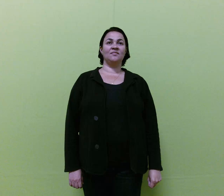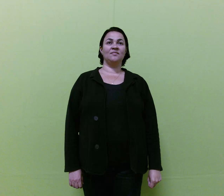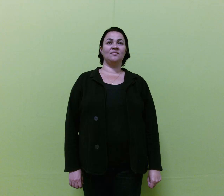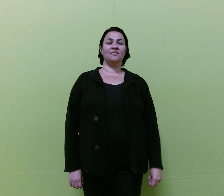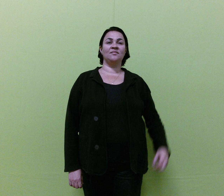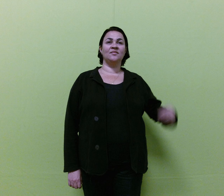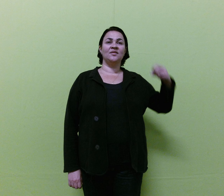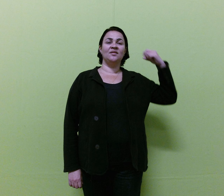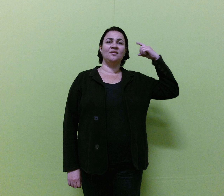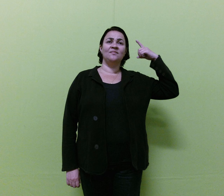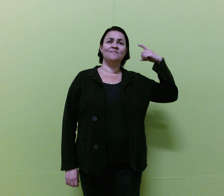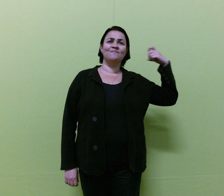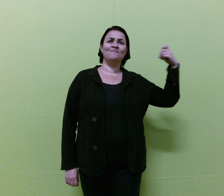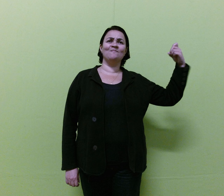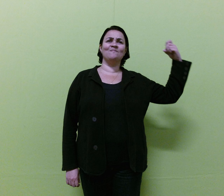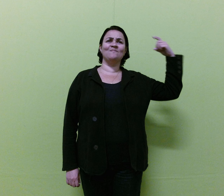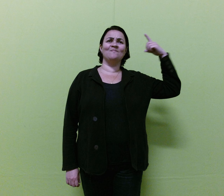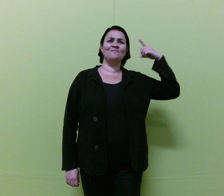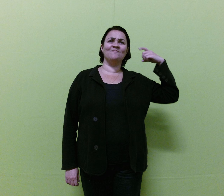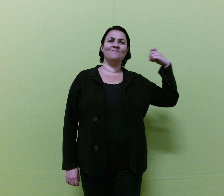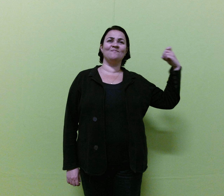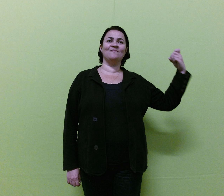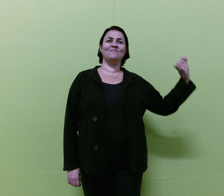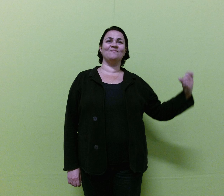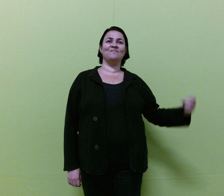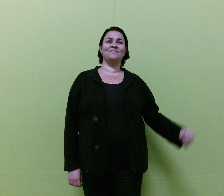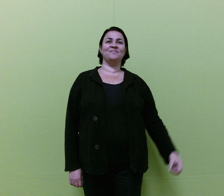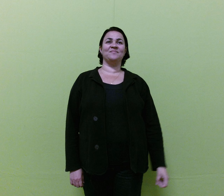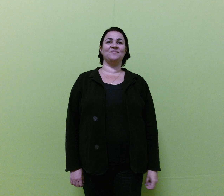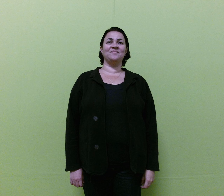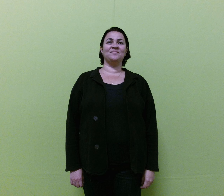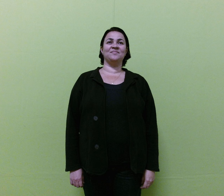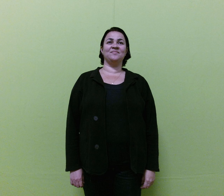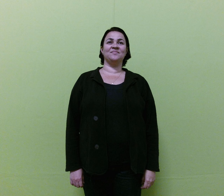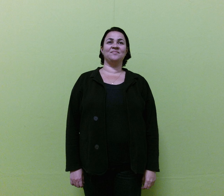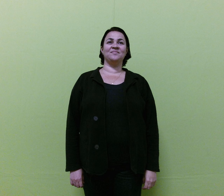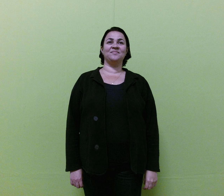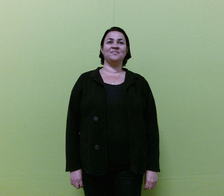barulho